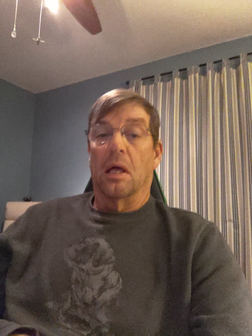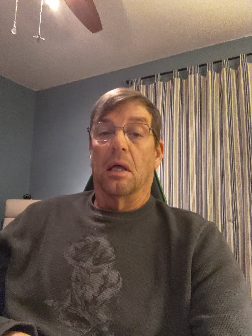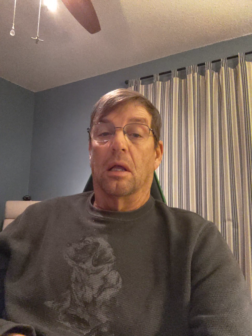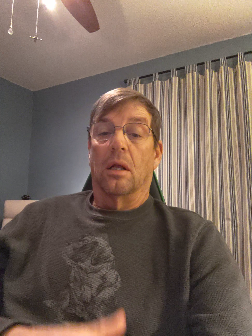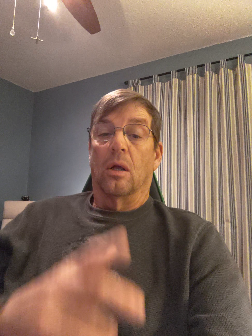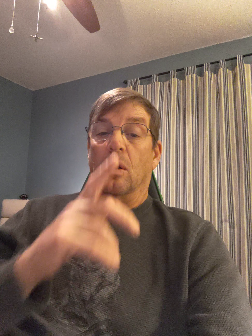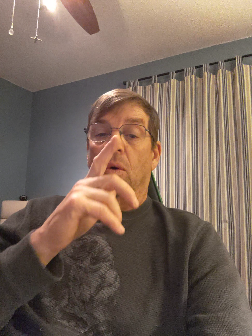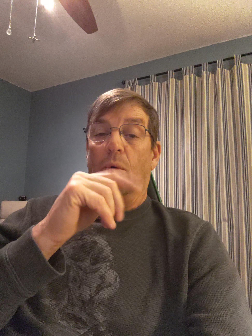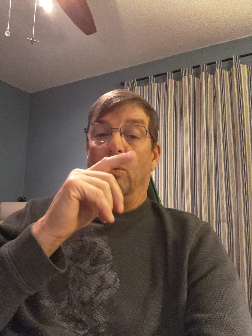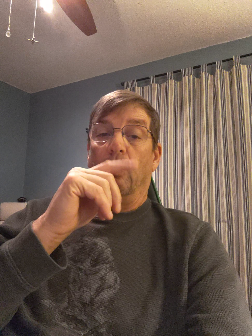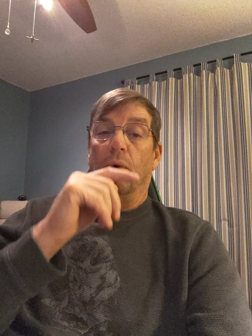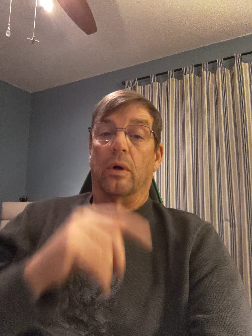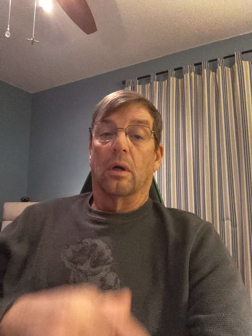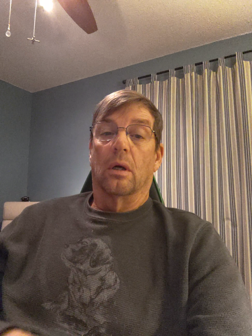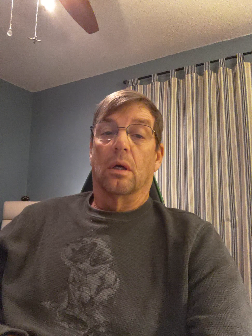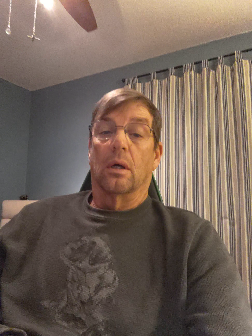who